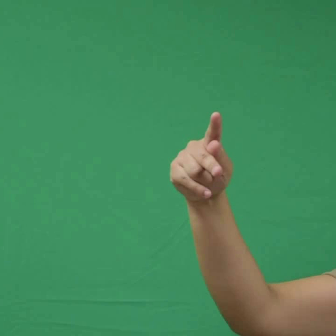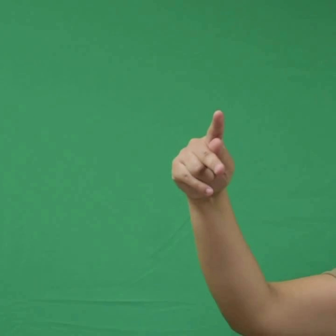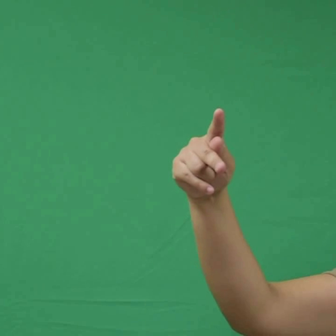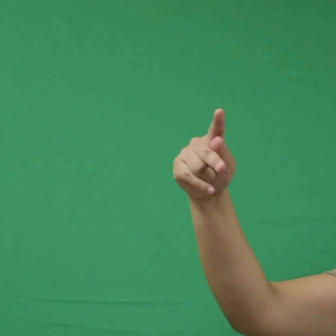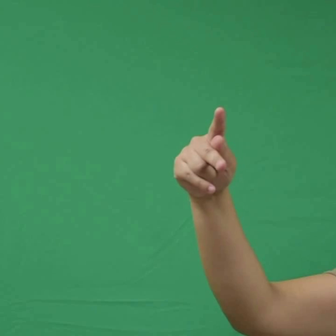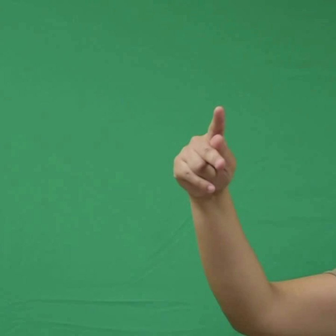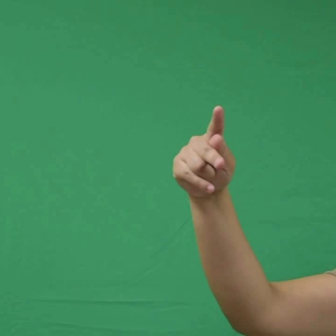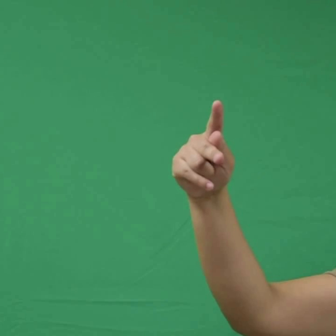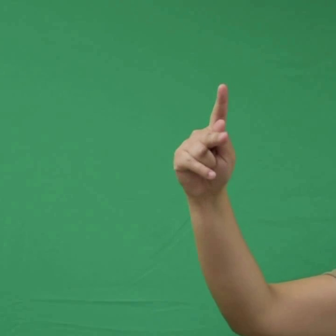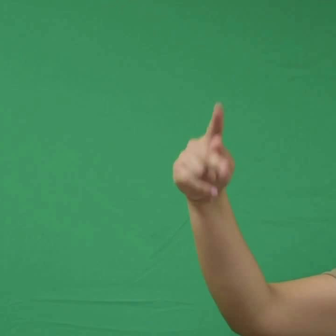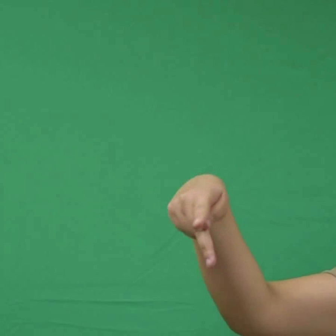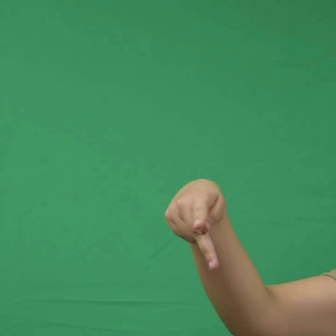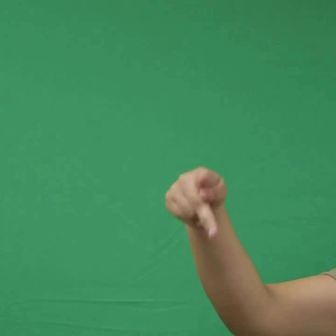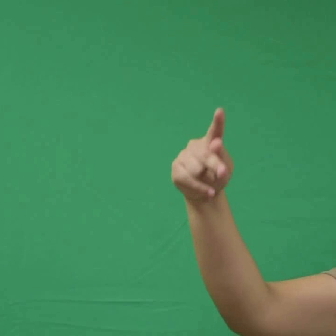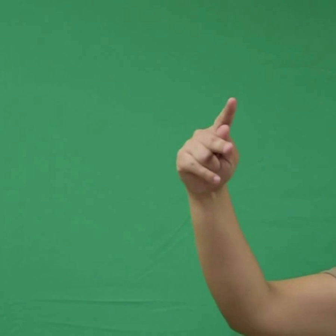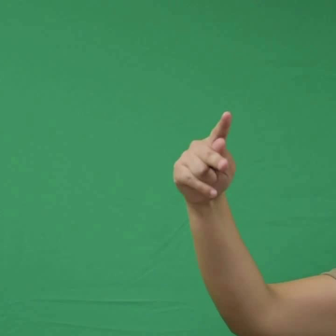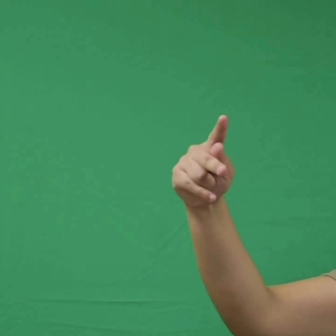K